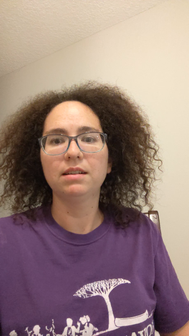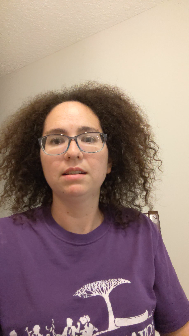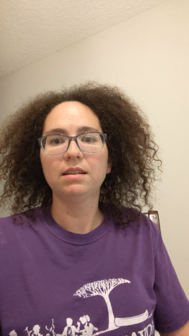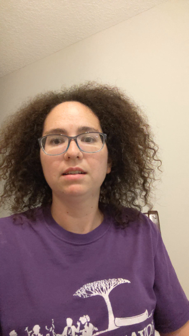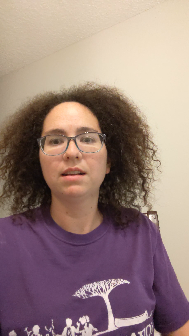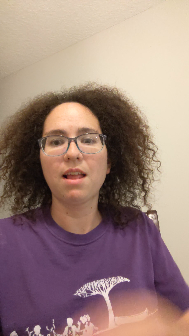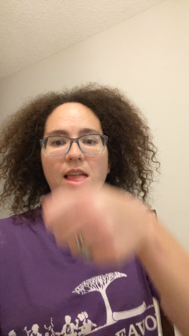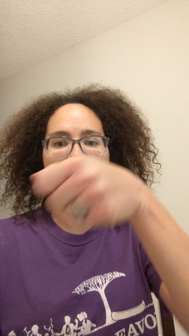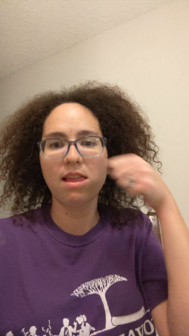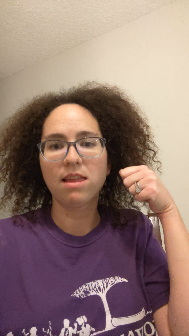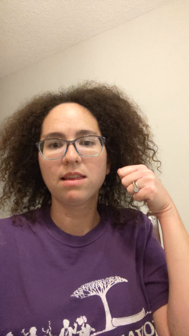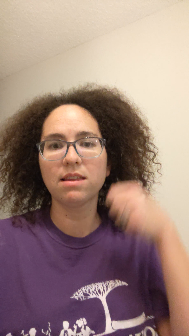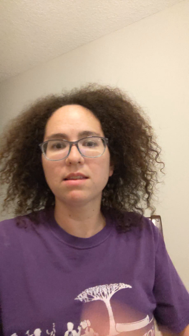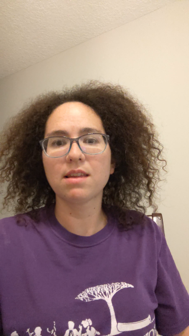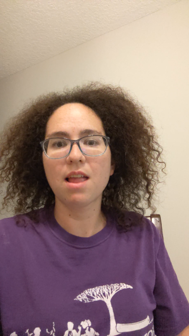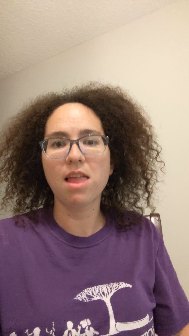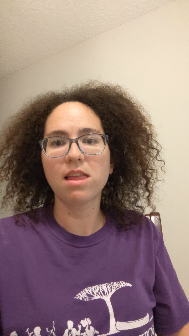pull